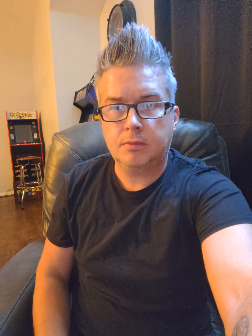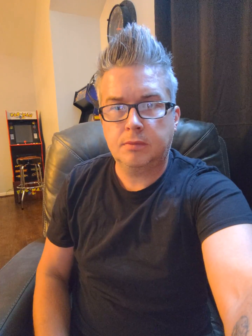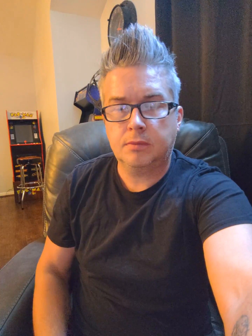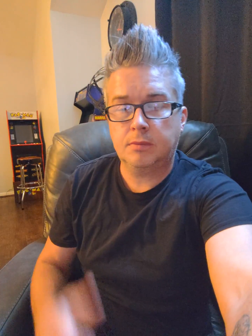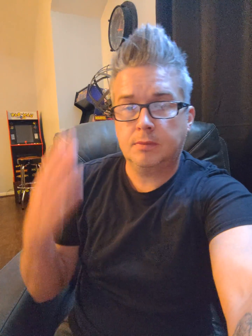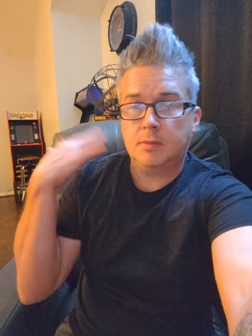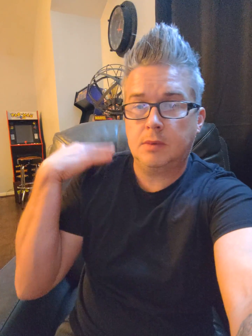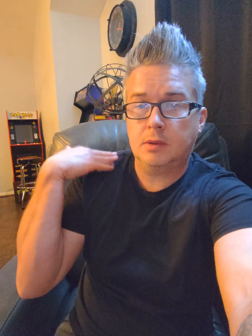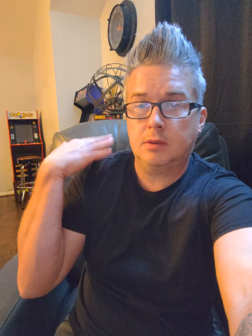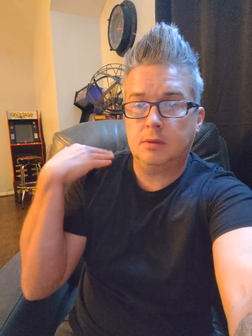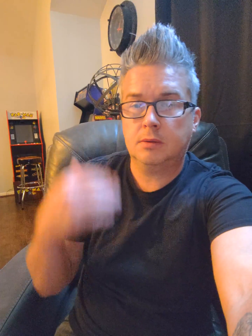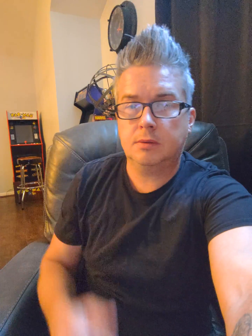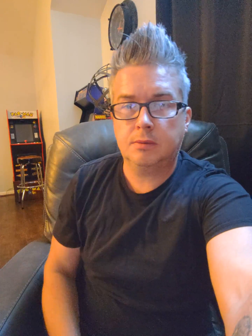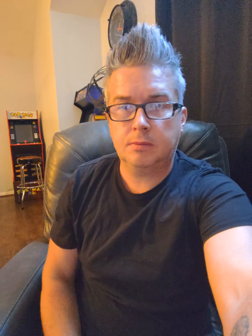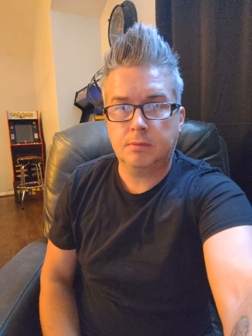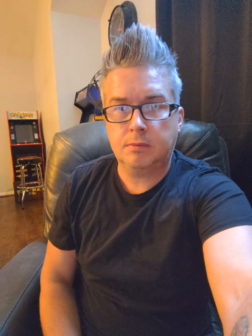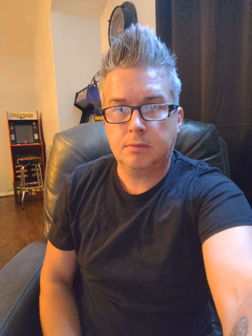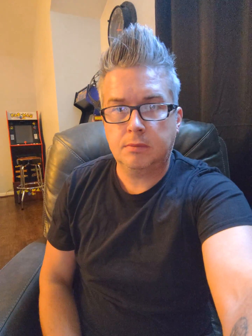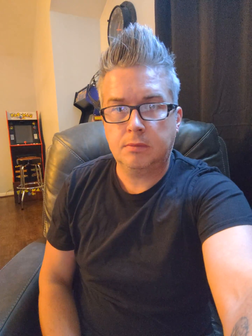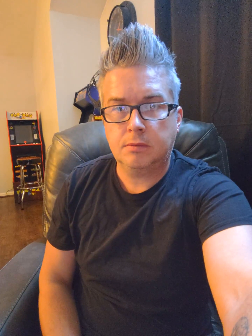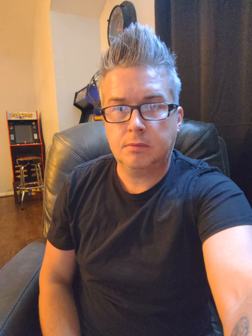shoulder